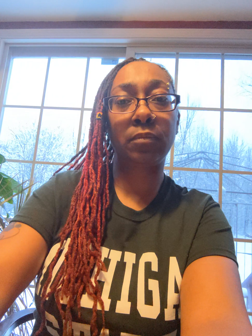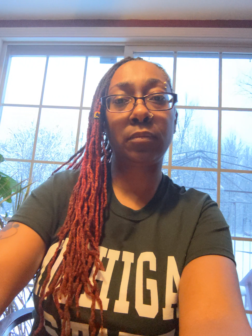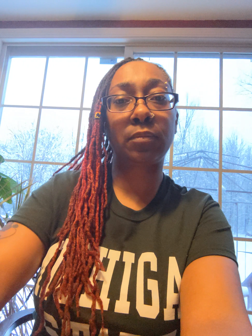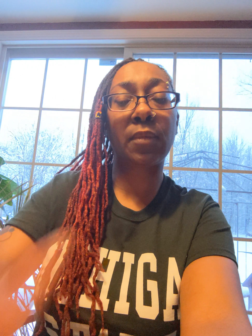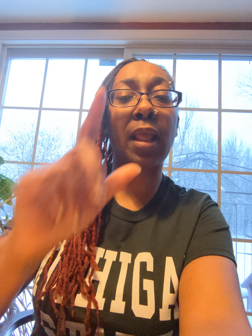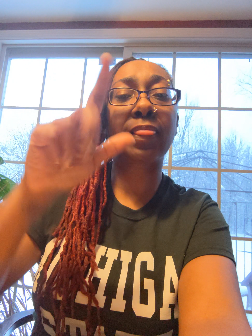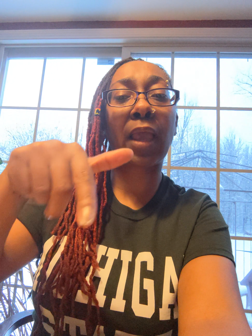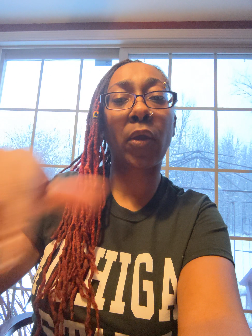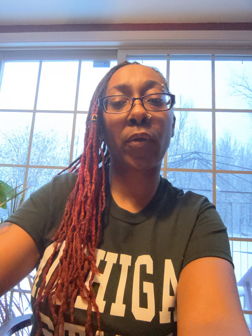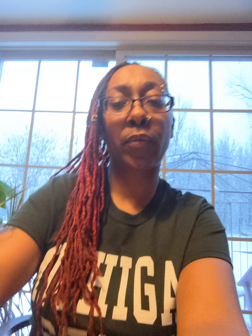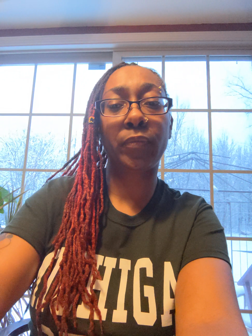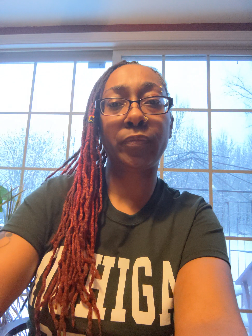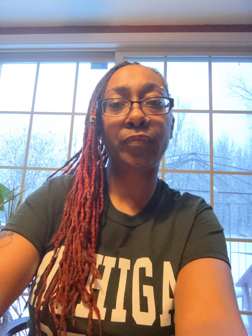later